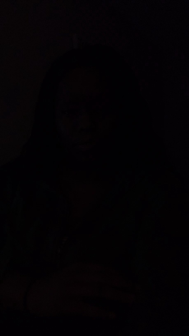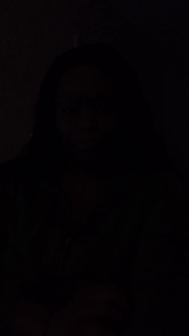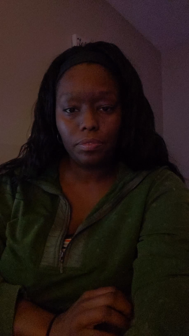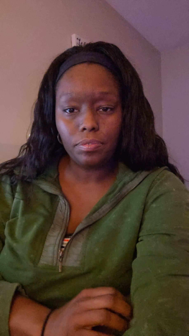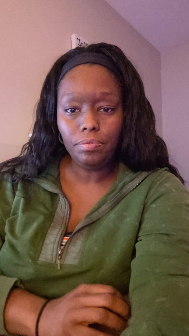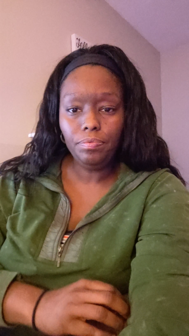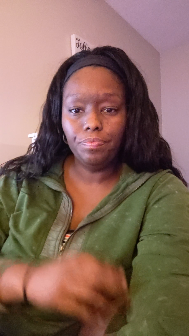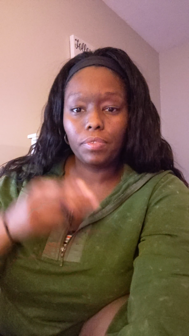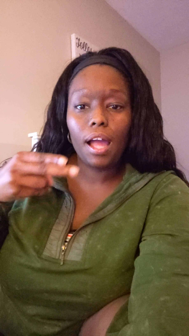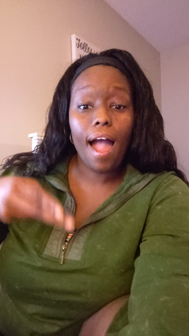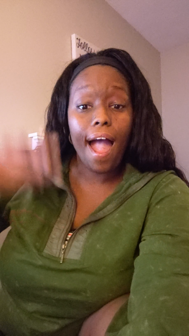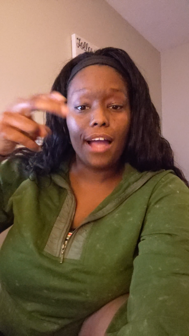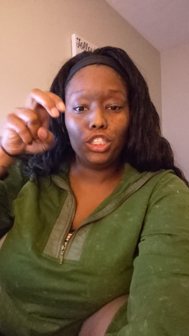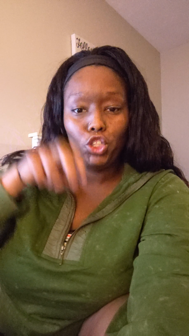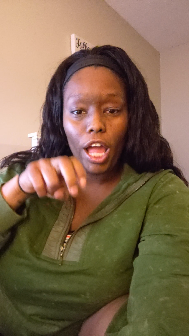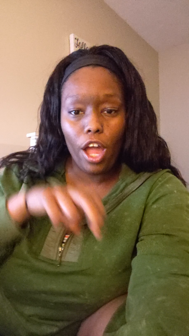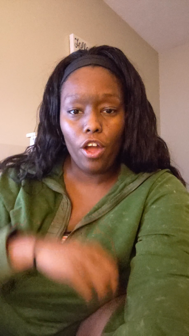high chair